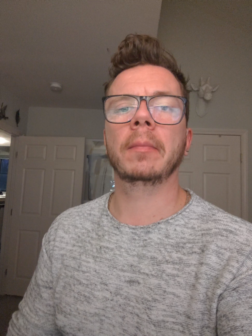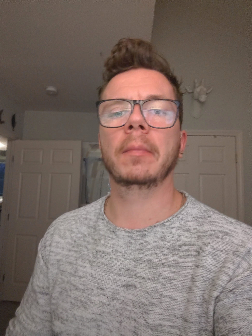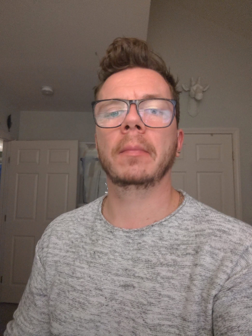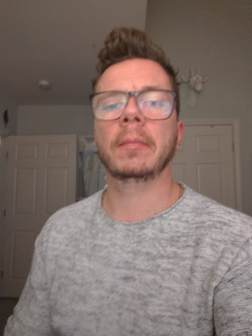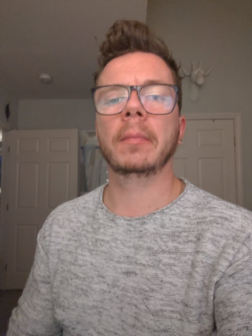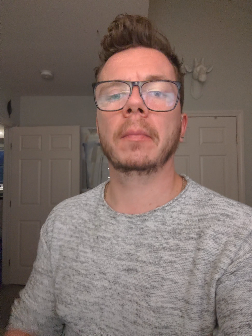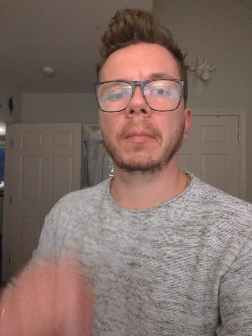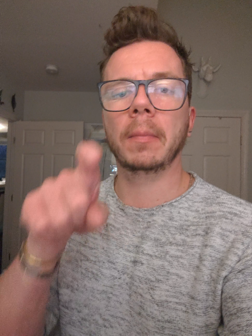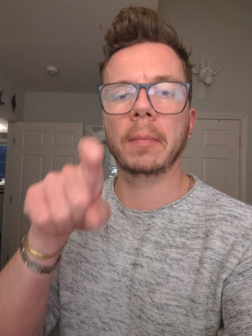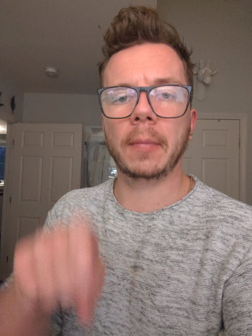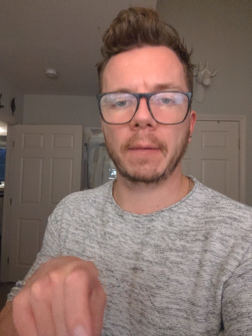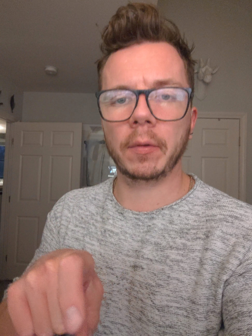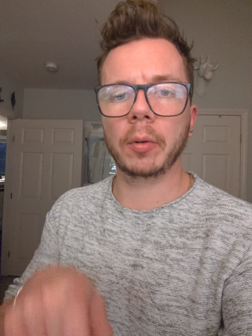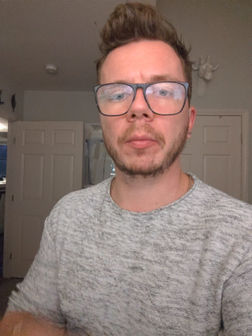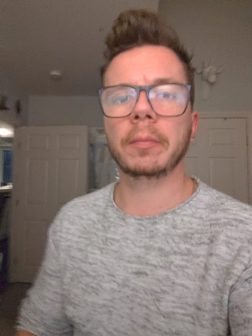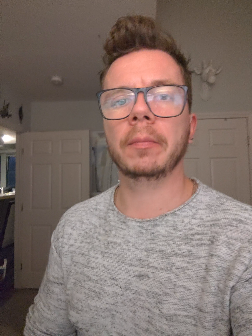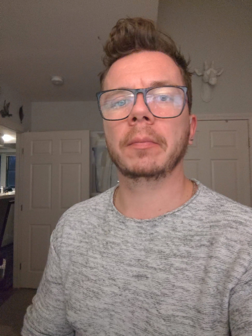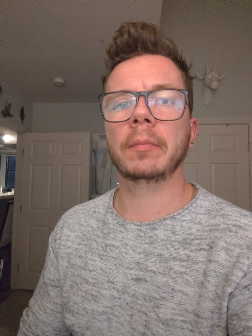have to